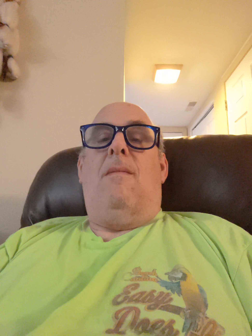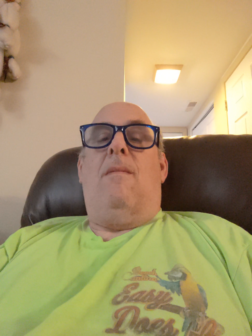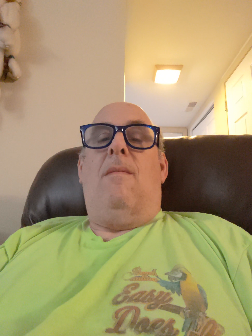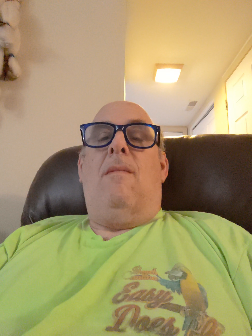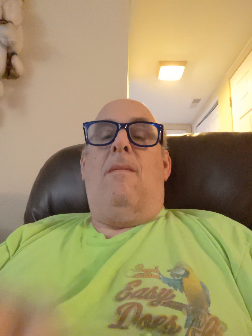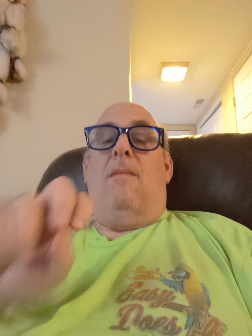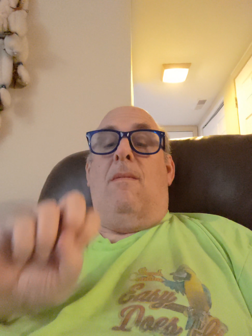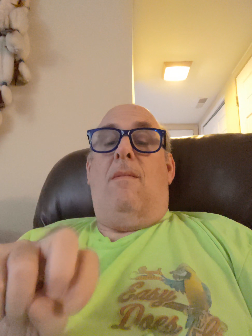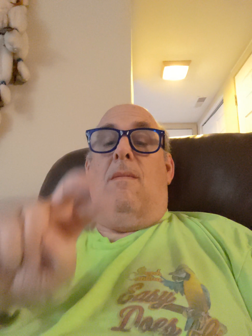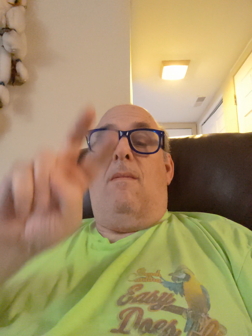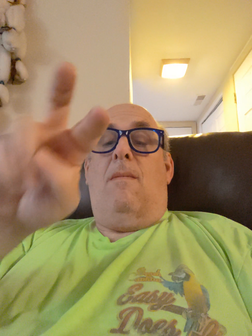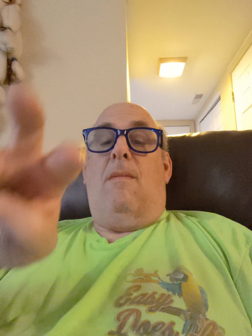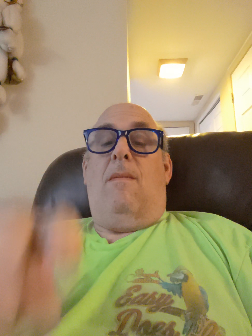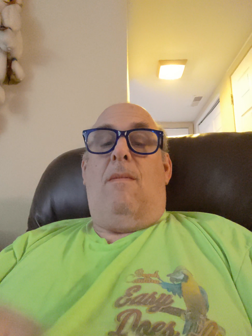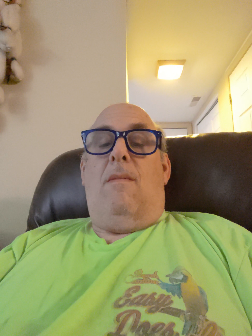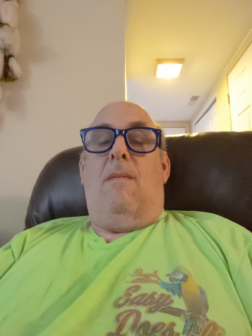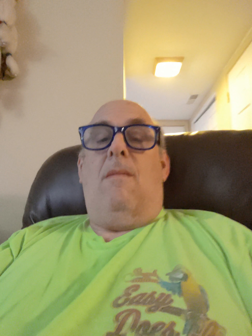jump